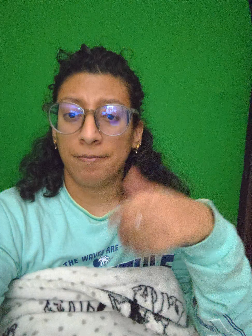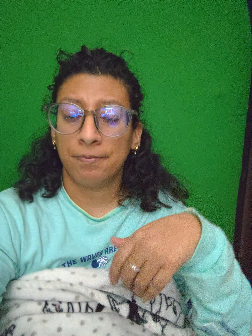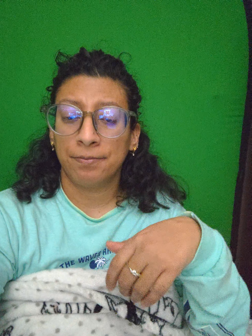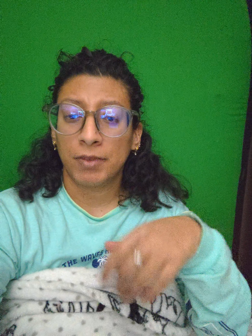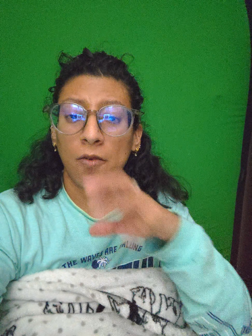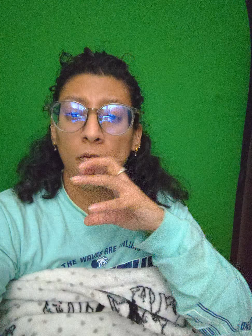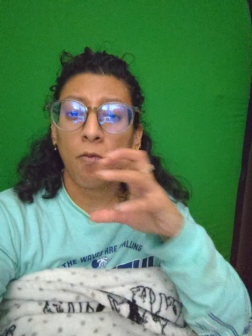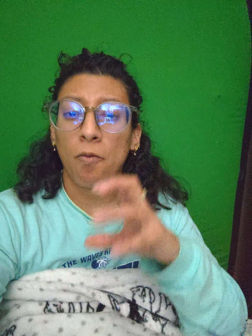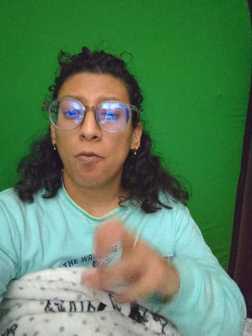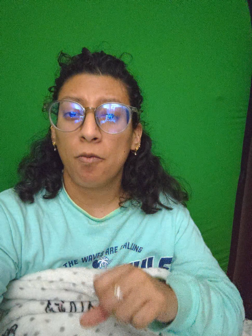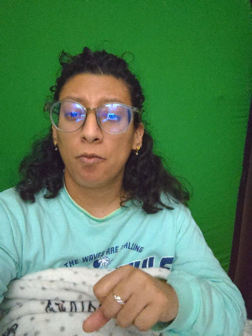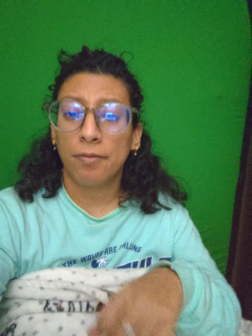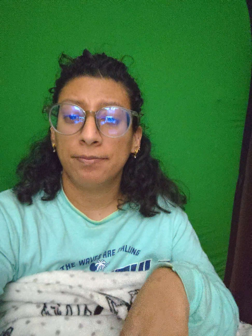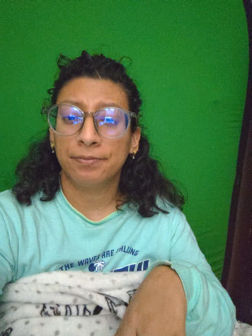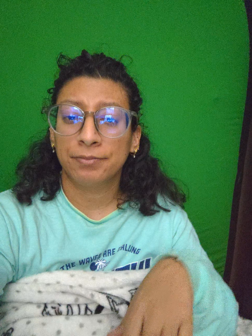old